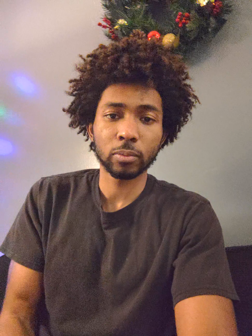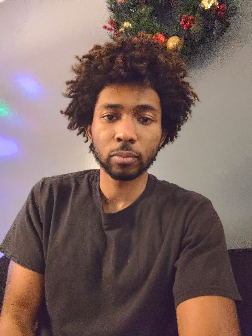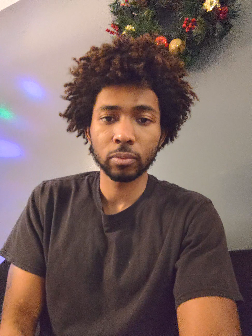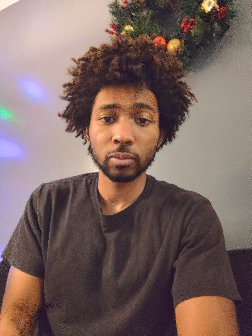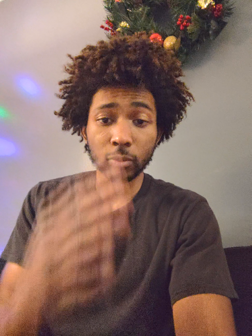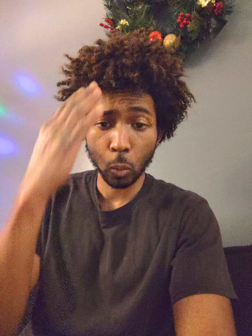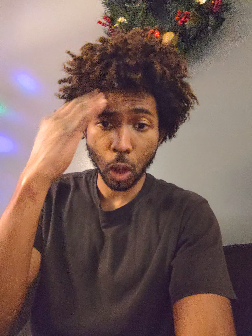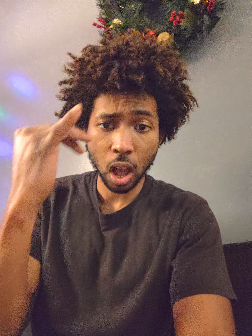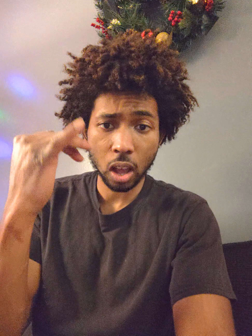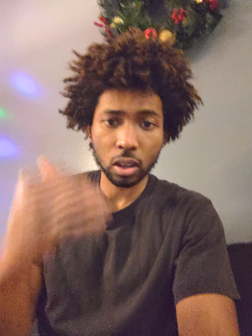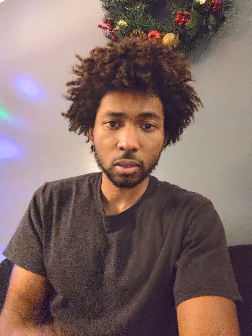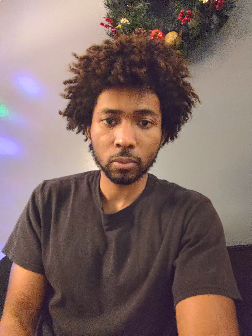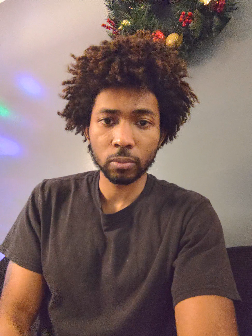why